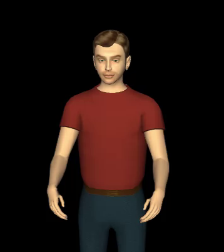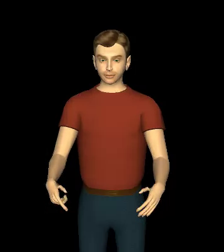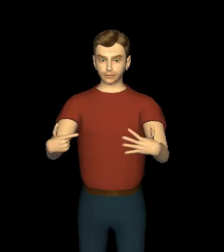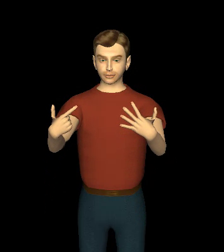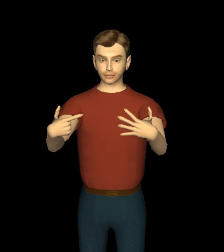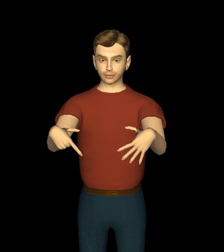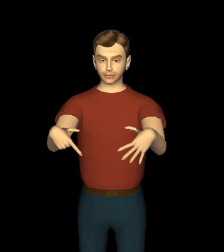17